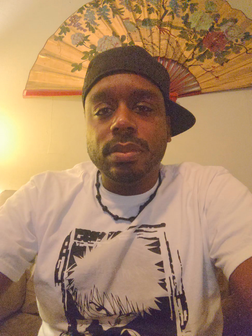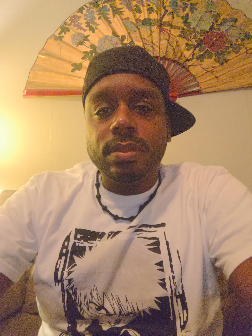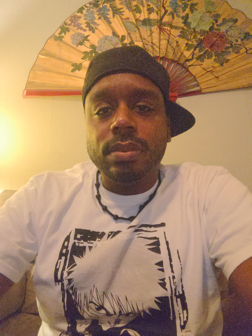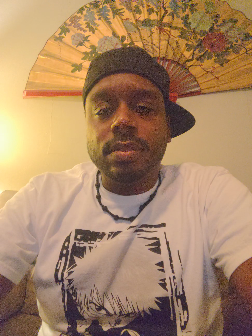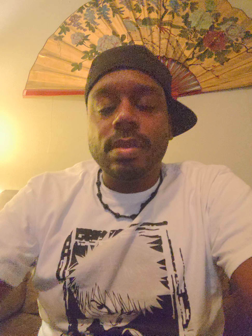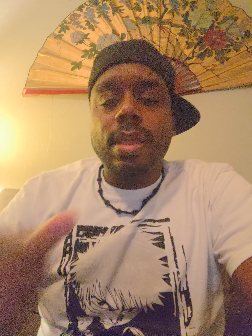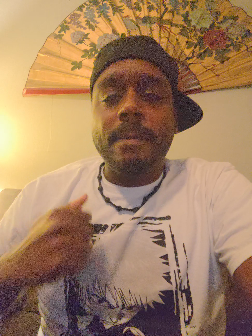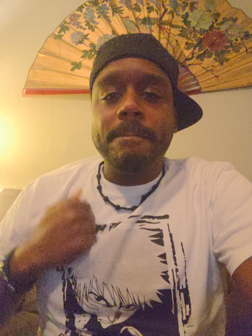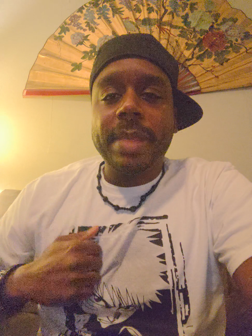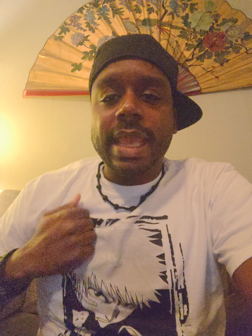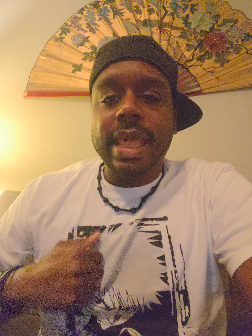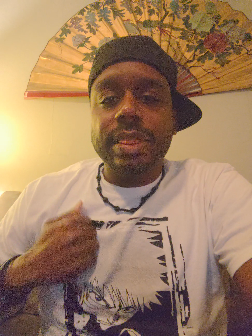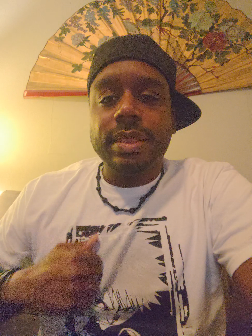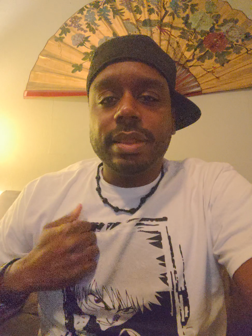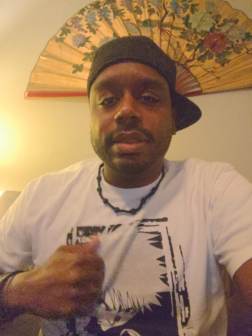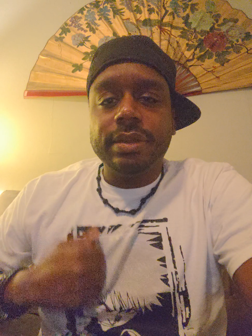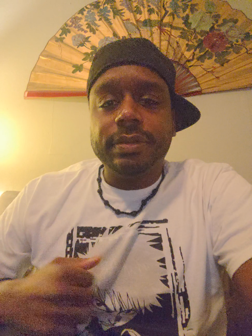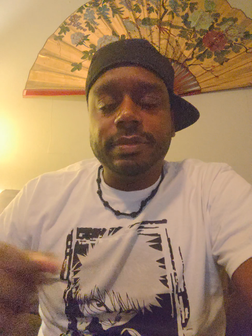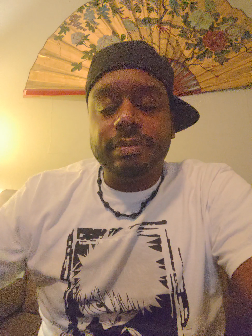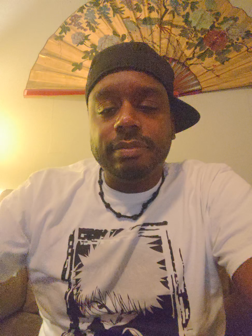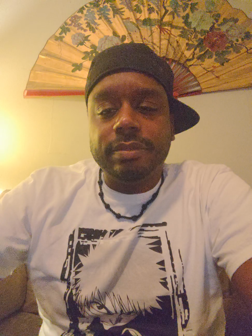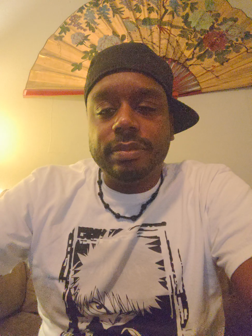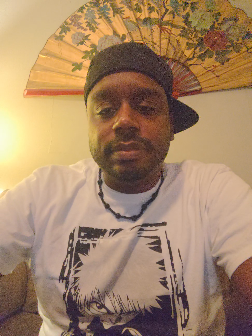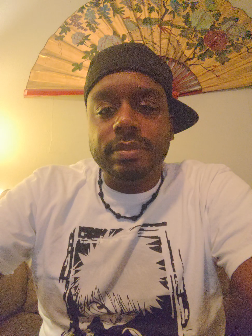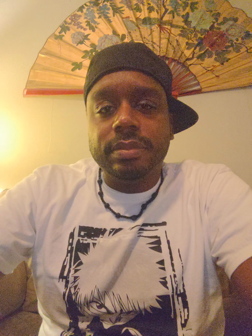bath